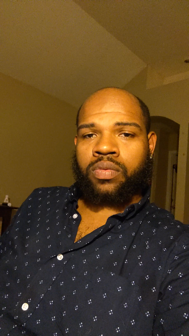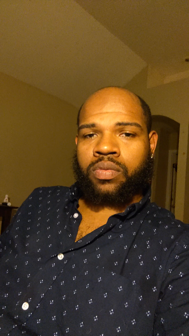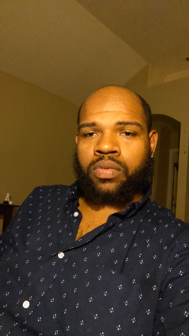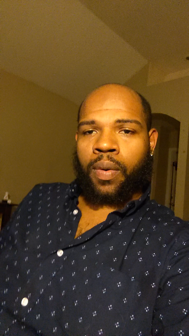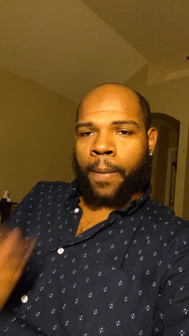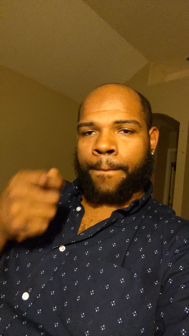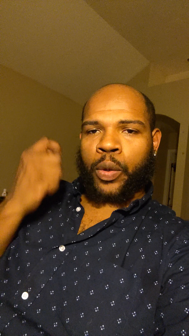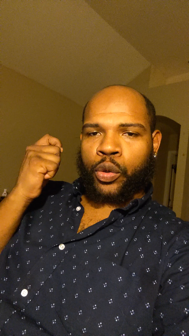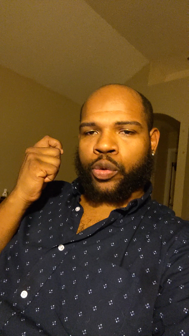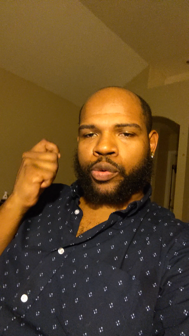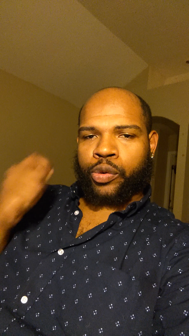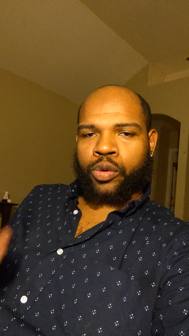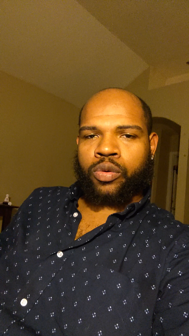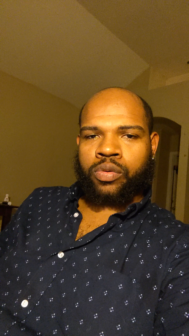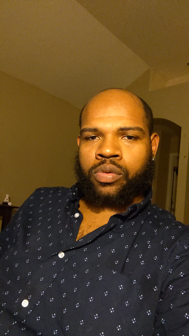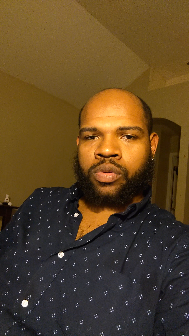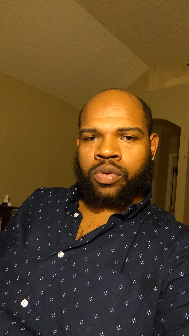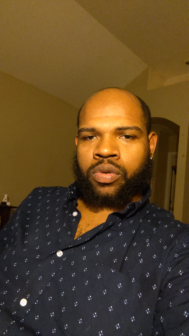pull